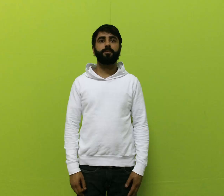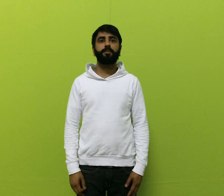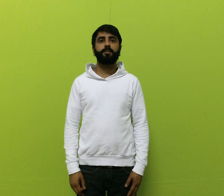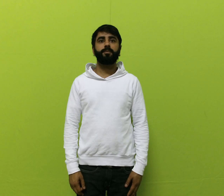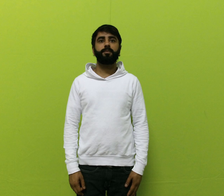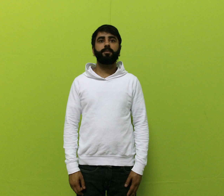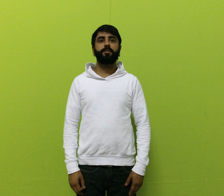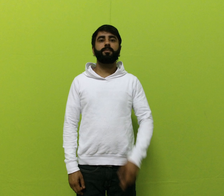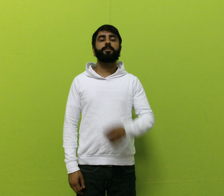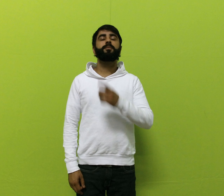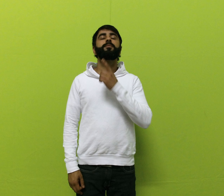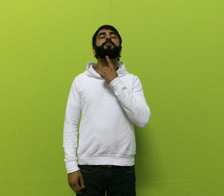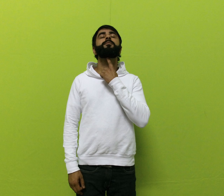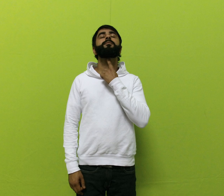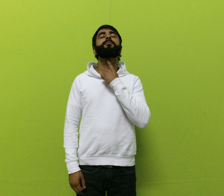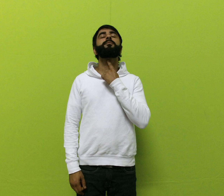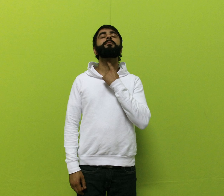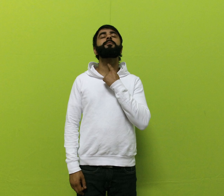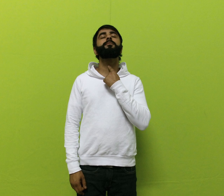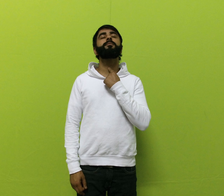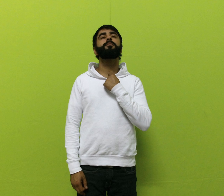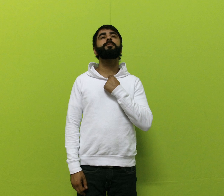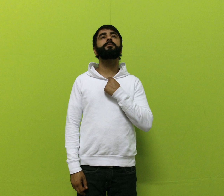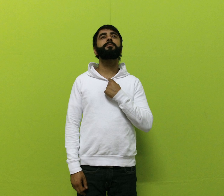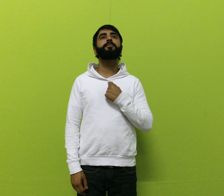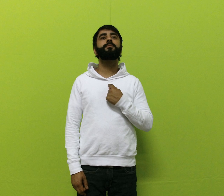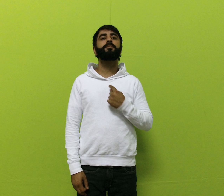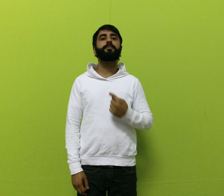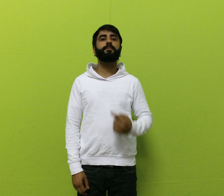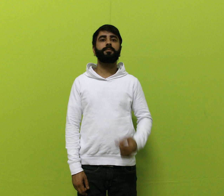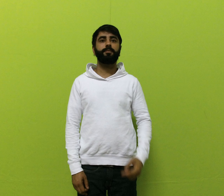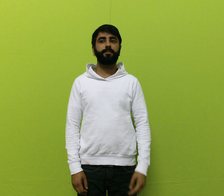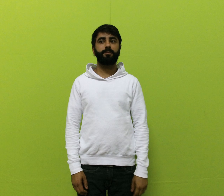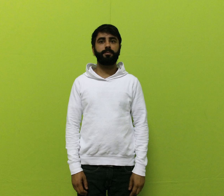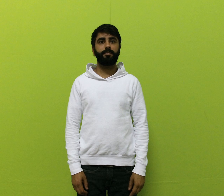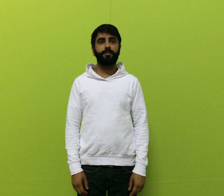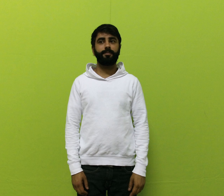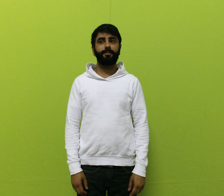vontade